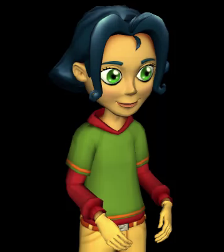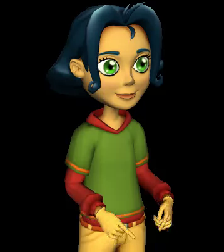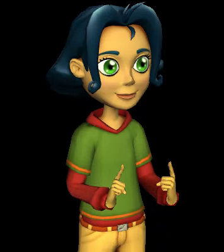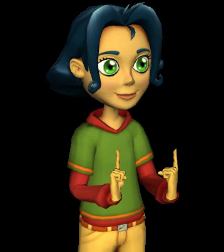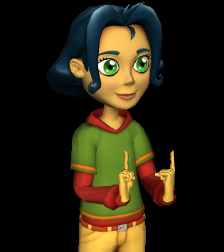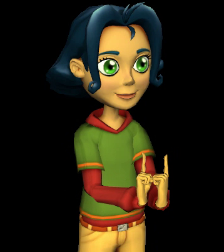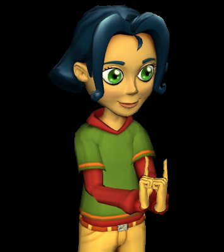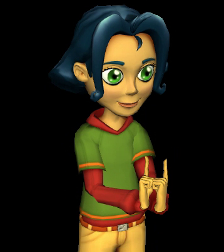يقابل